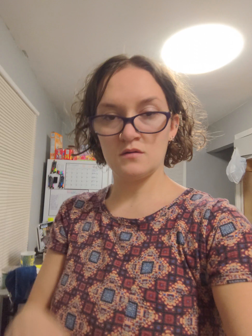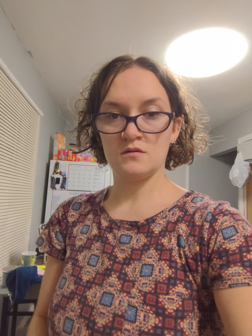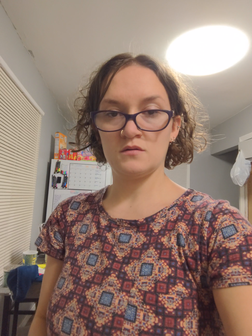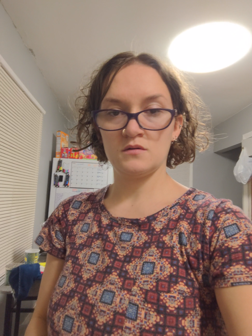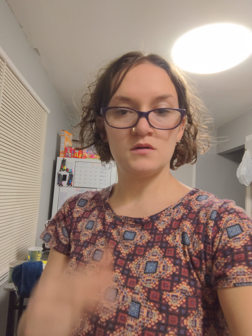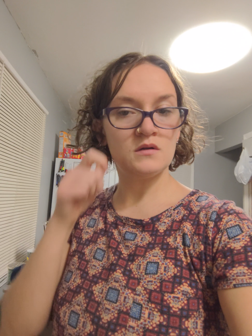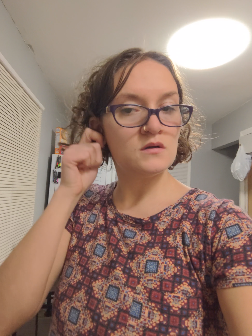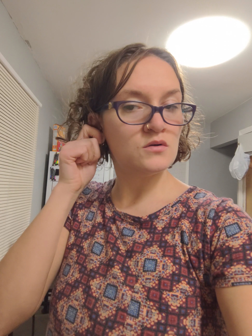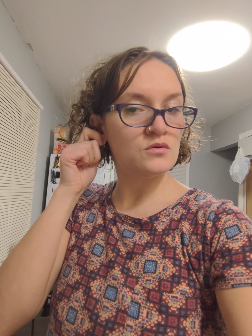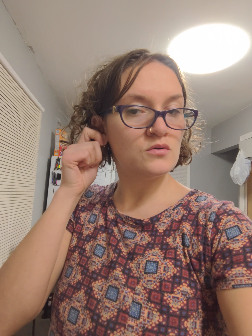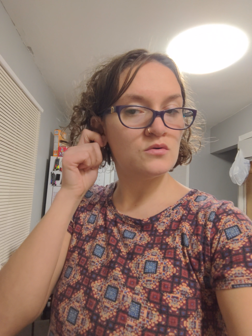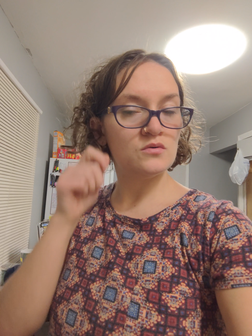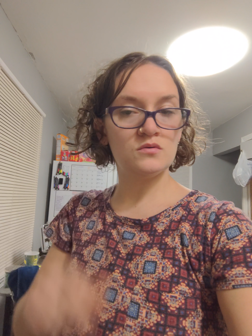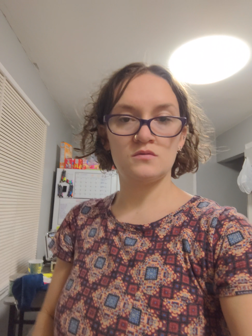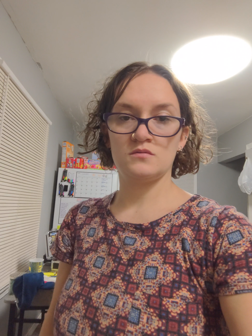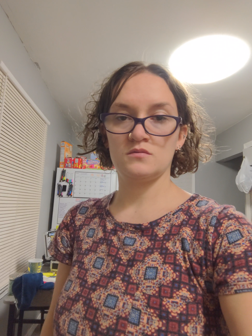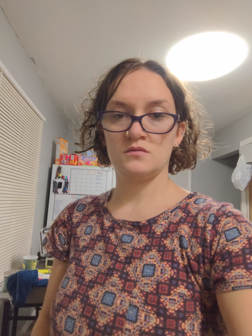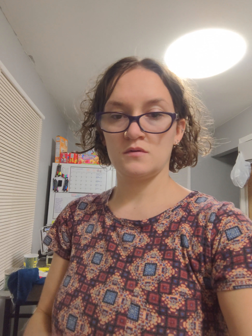ear